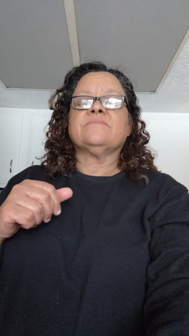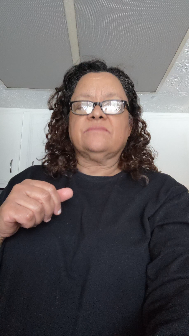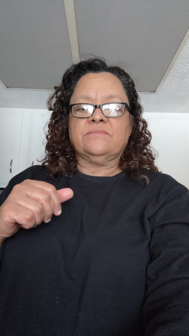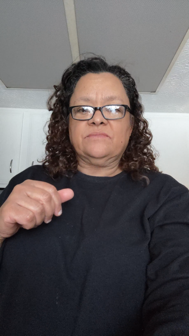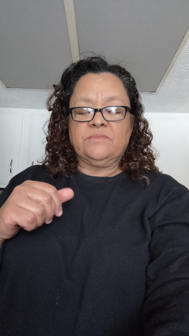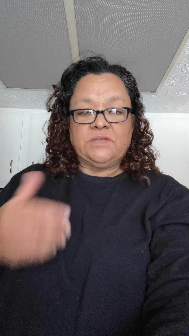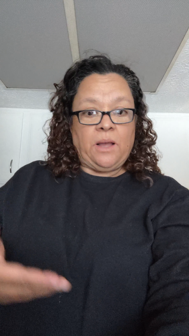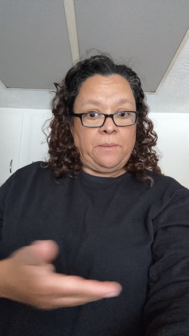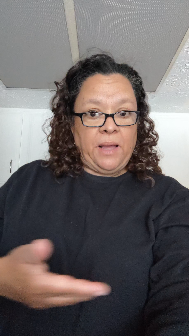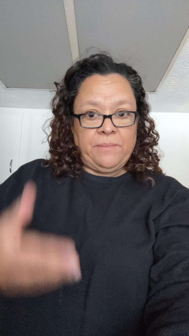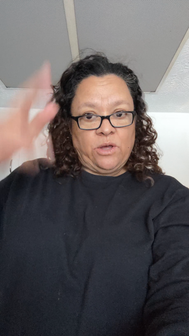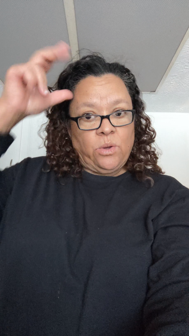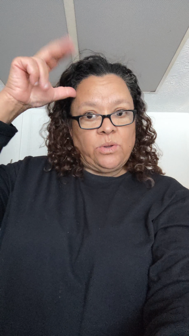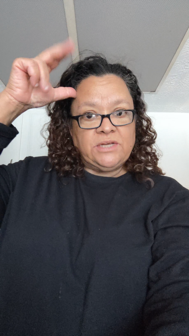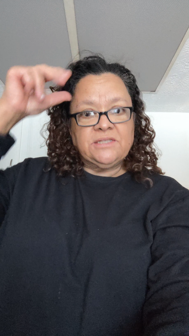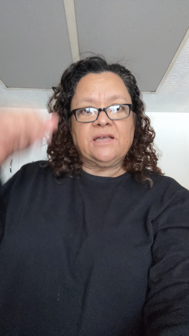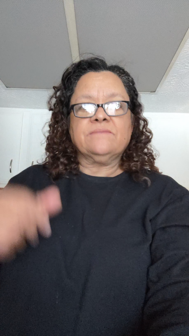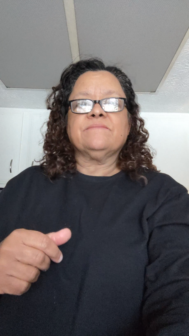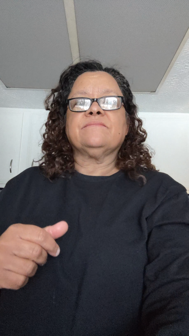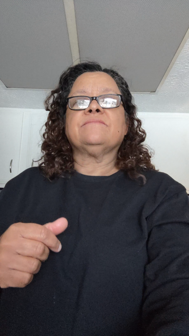pony